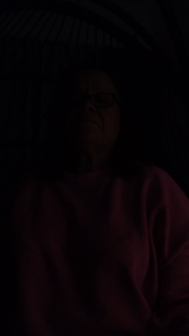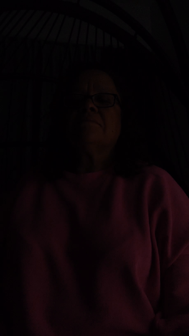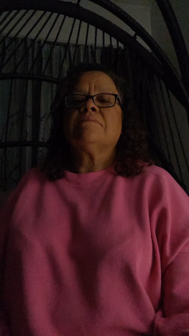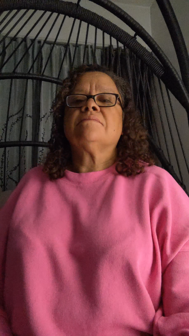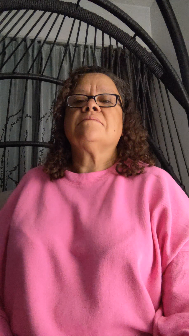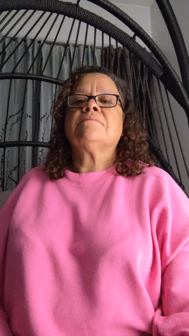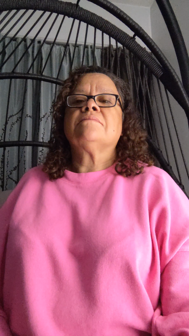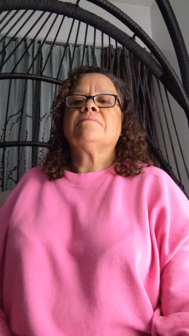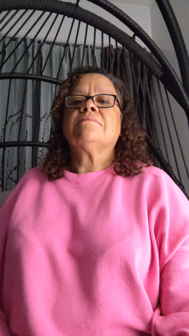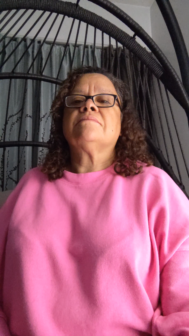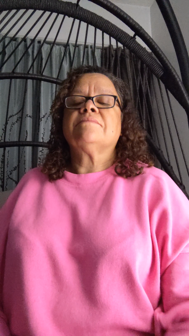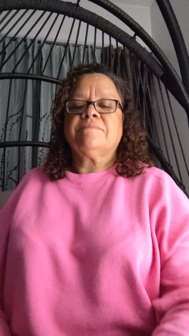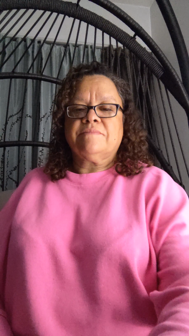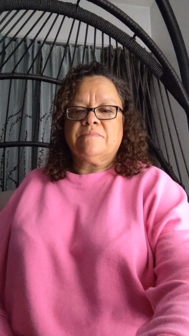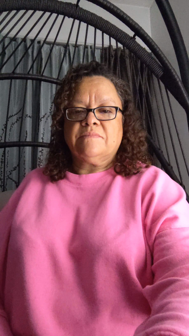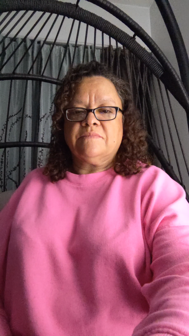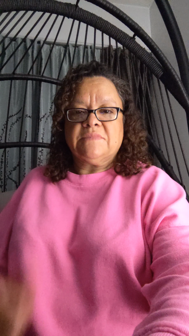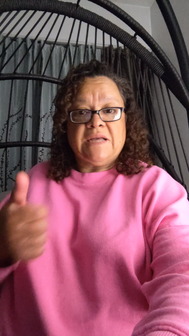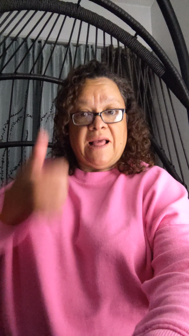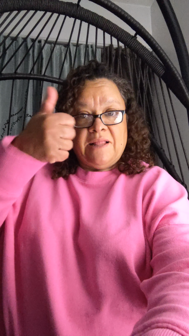help